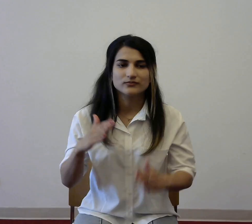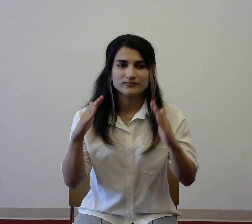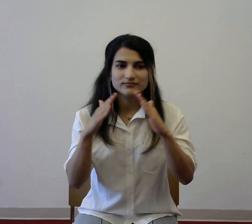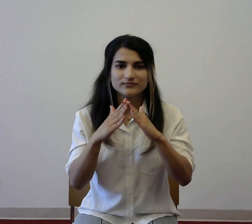ev